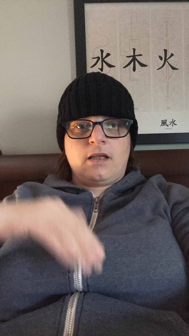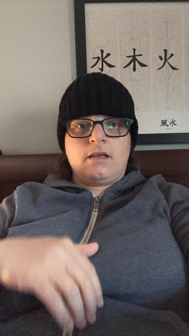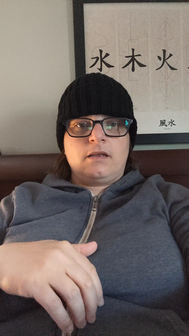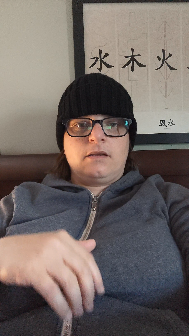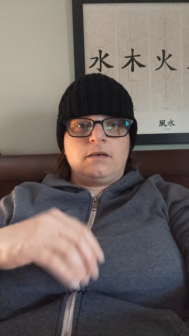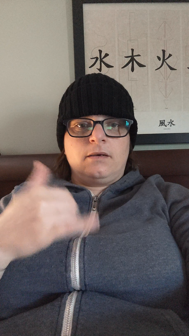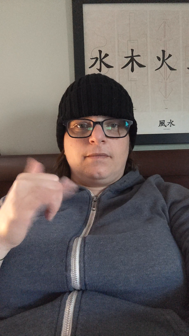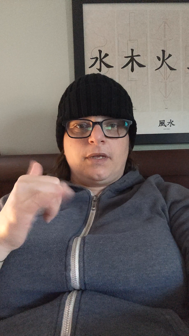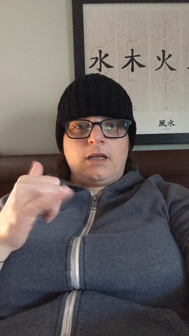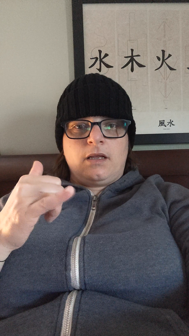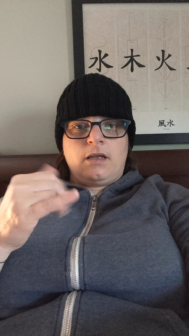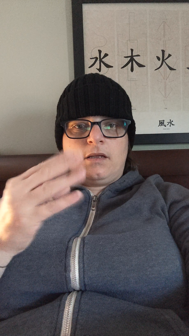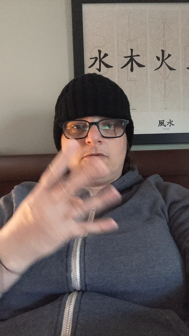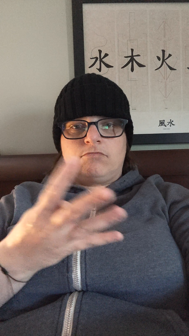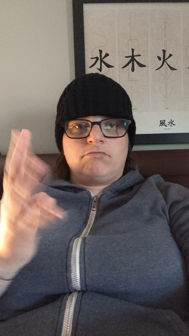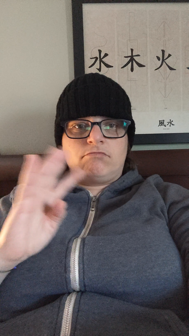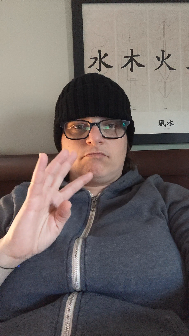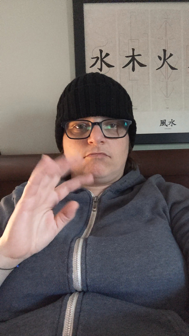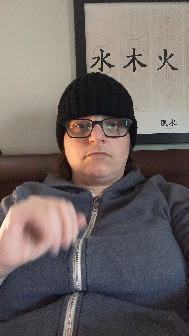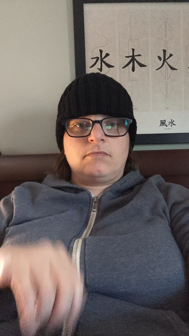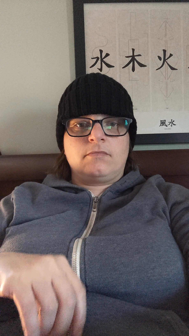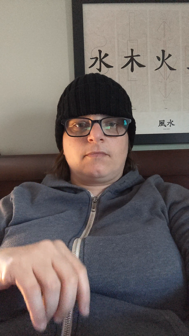playpen